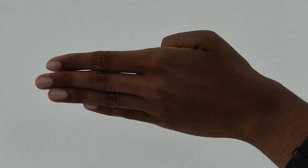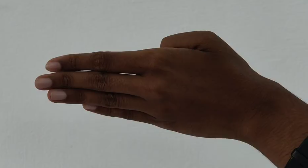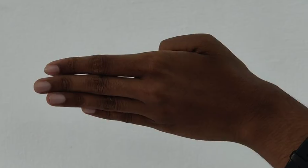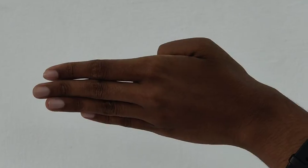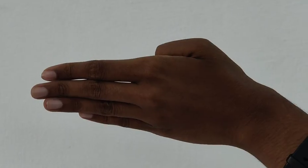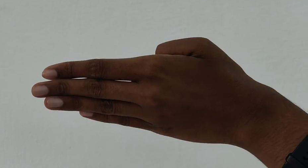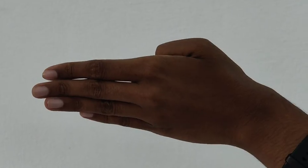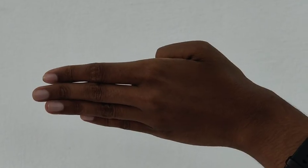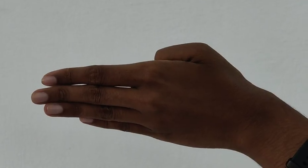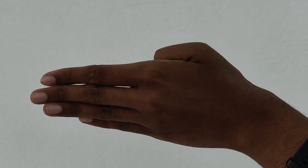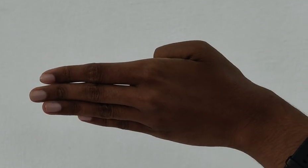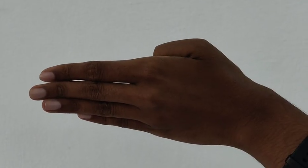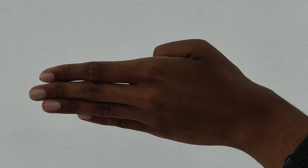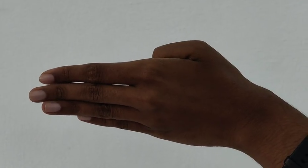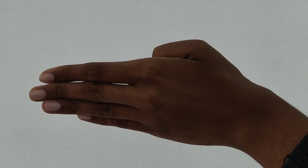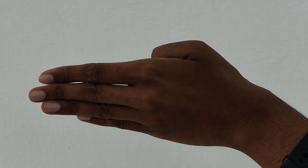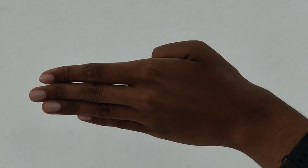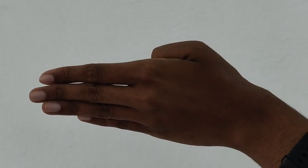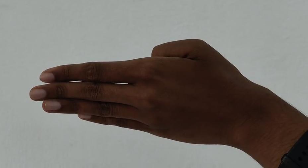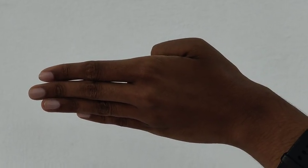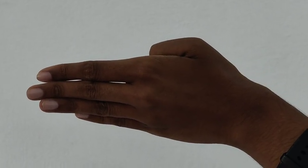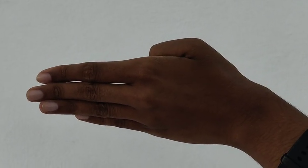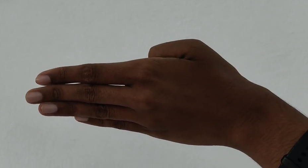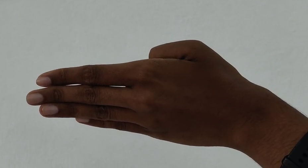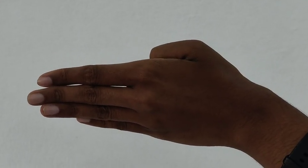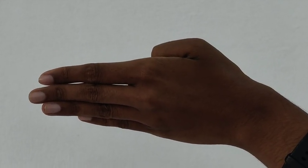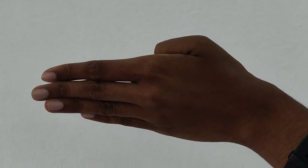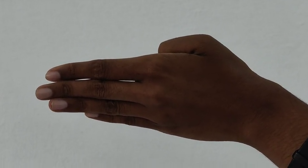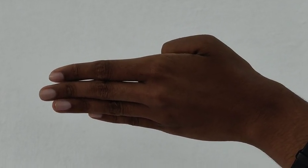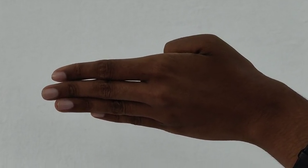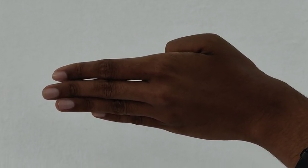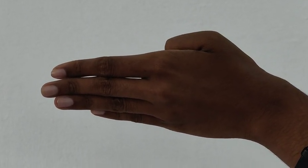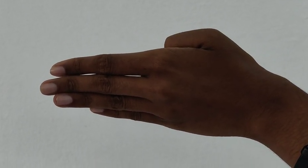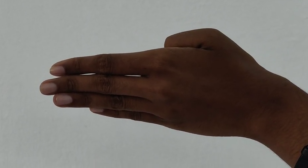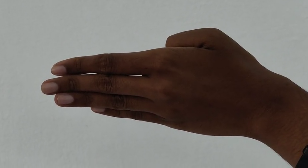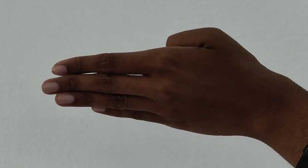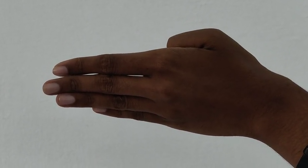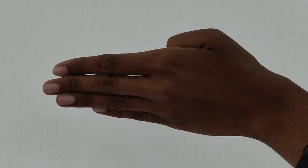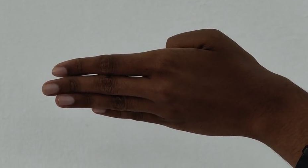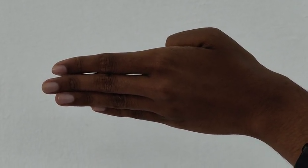അ